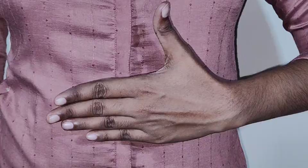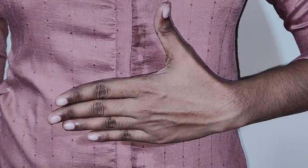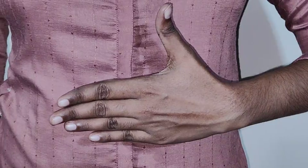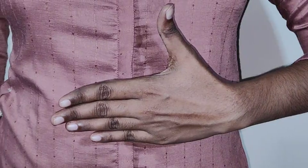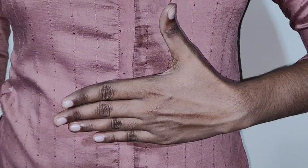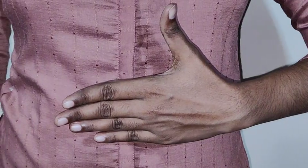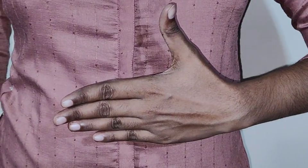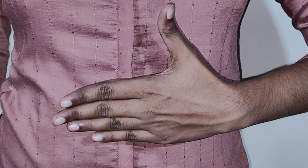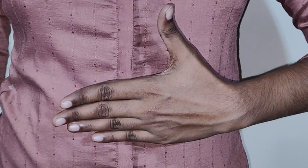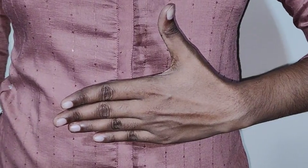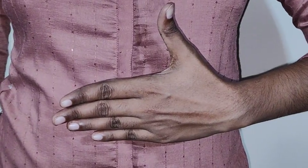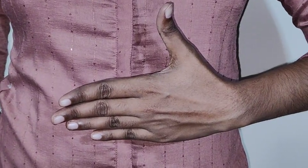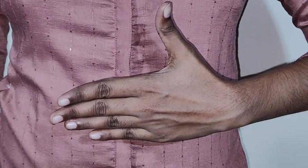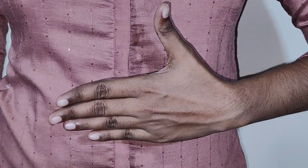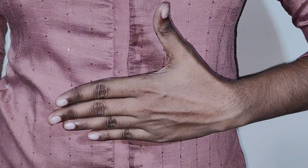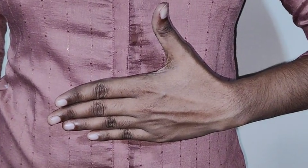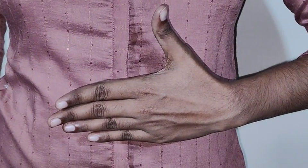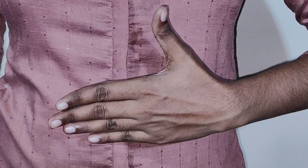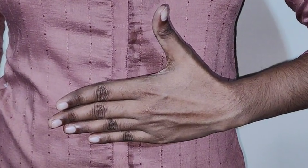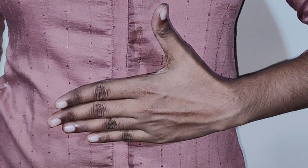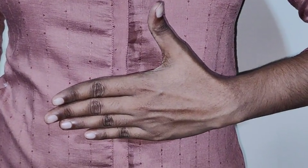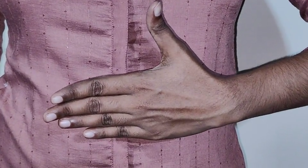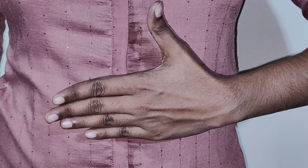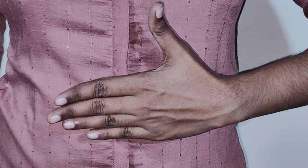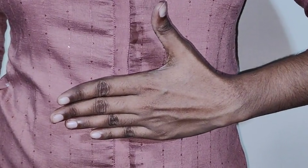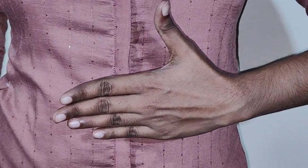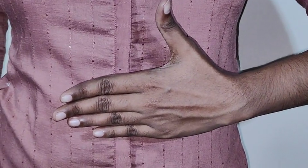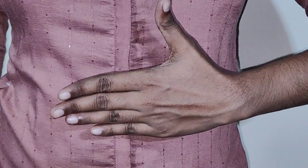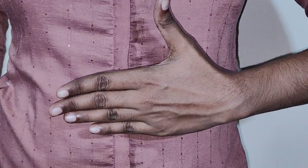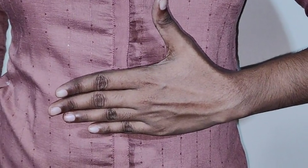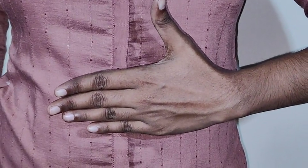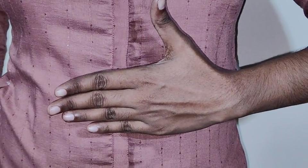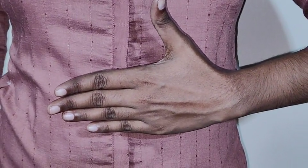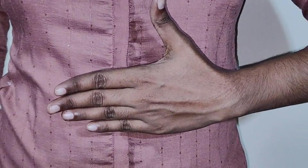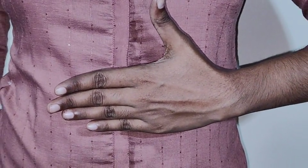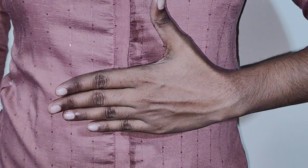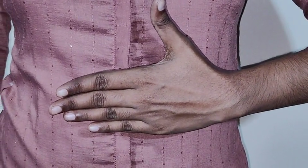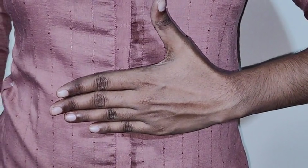ആ